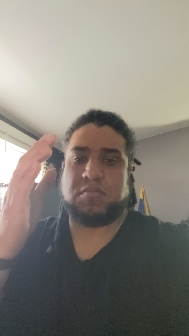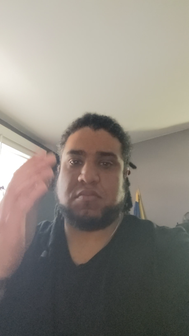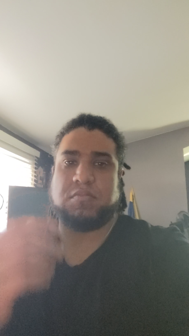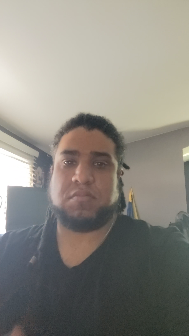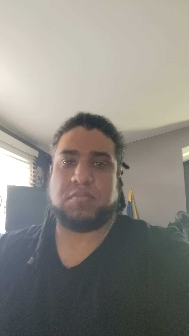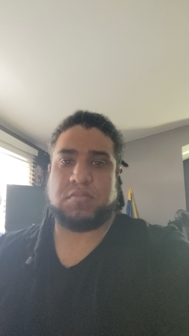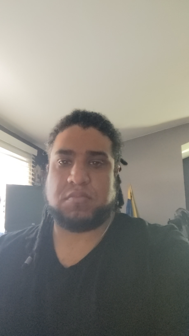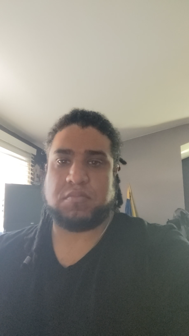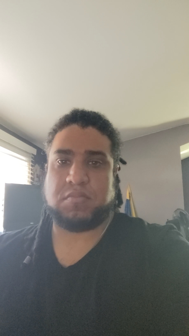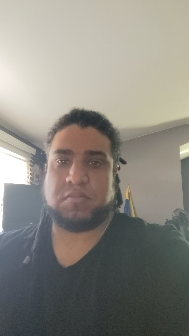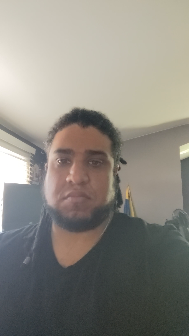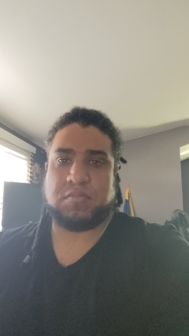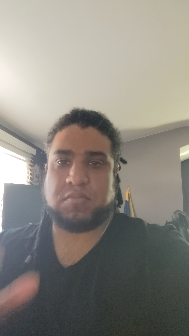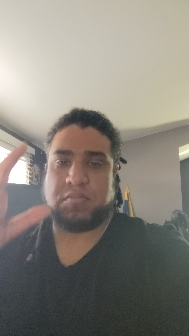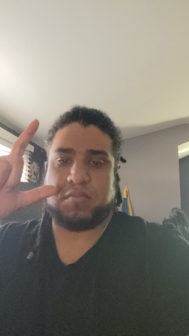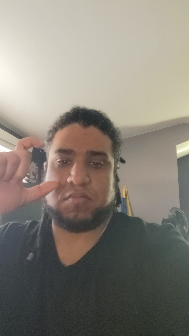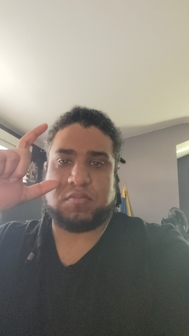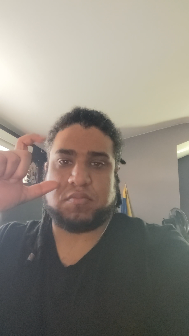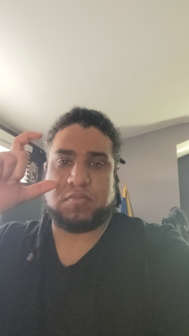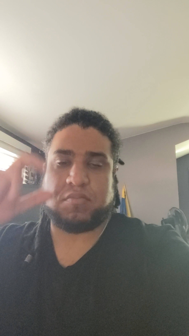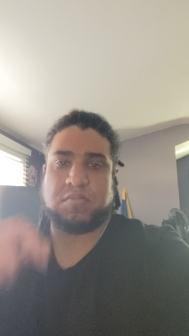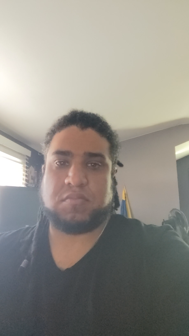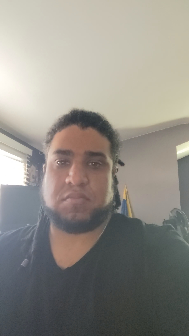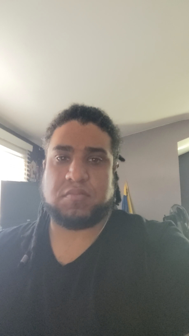camera